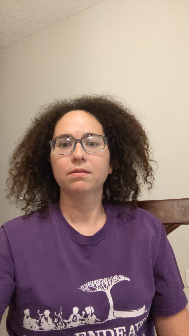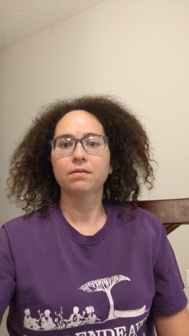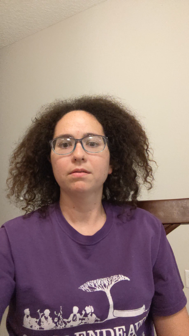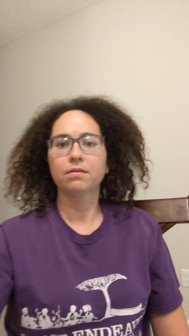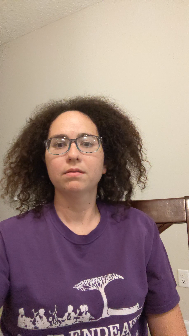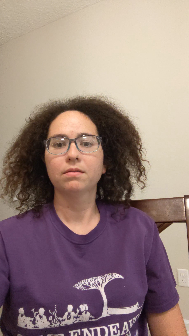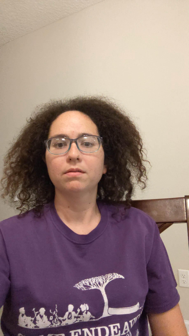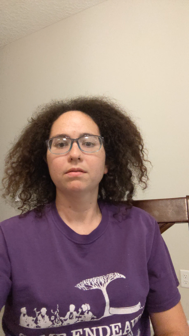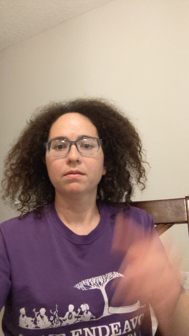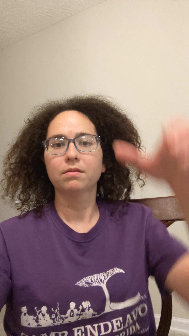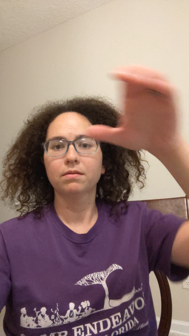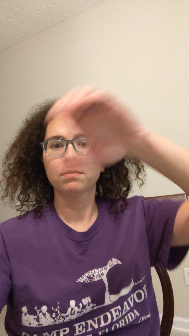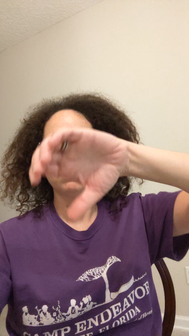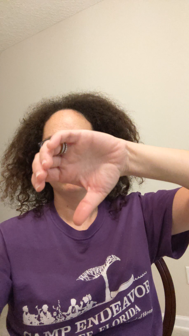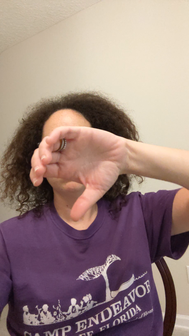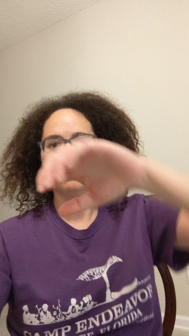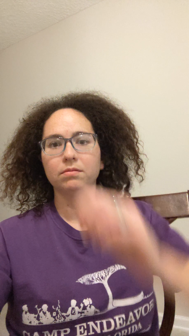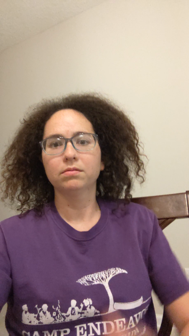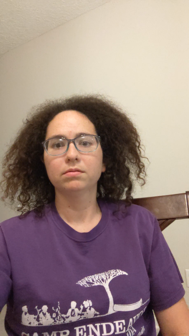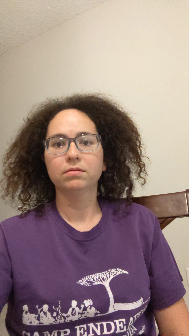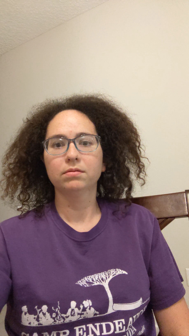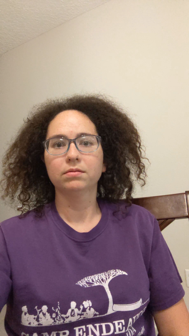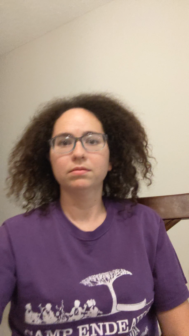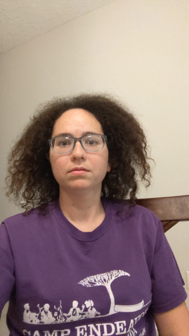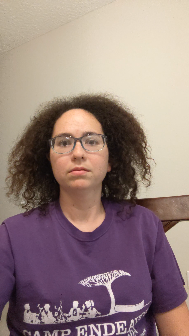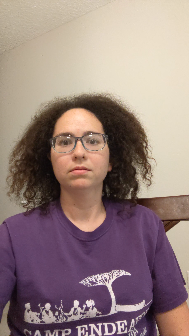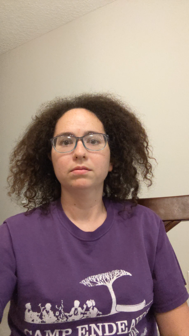dump